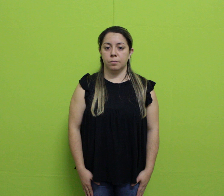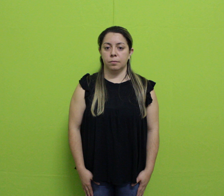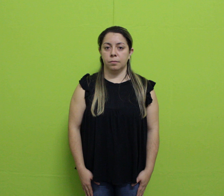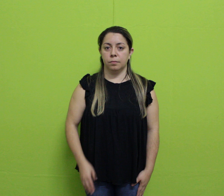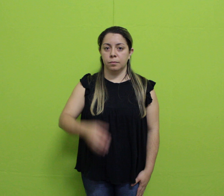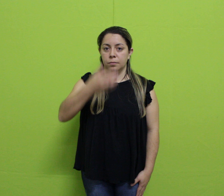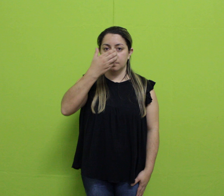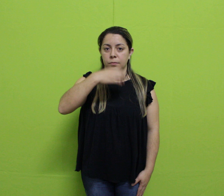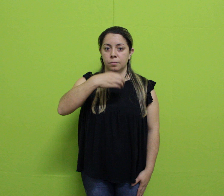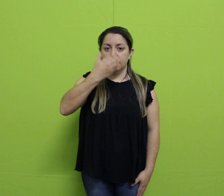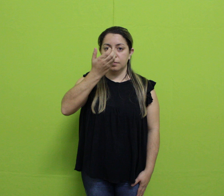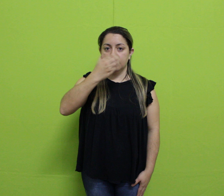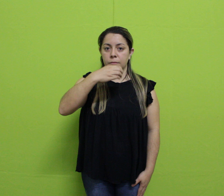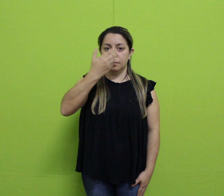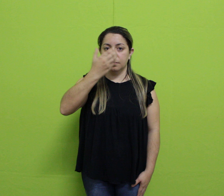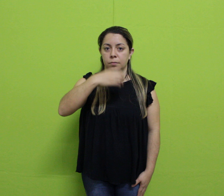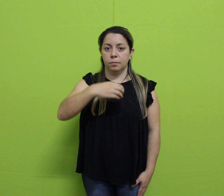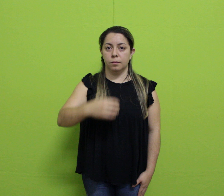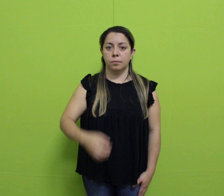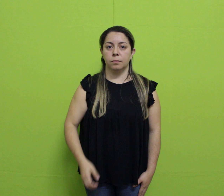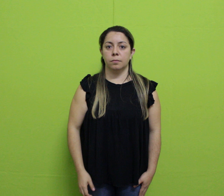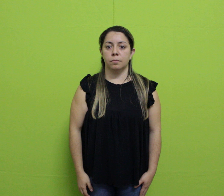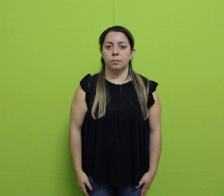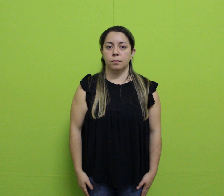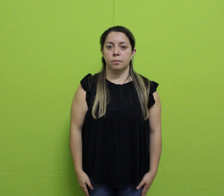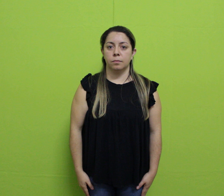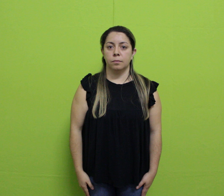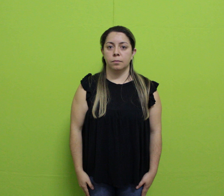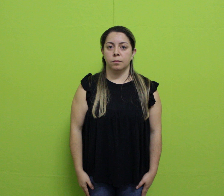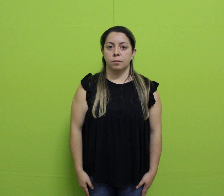maçã